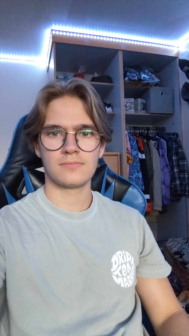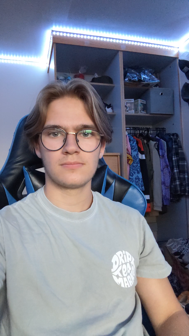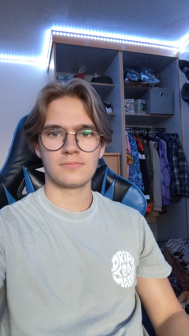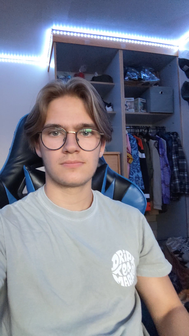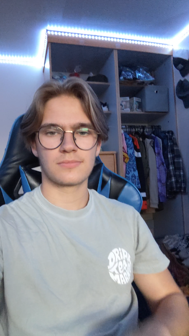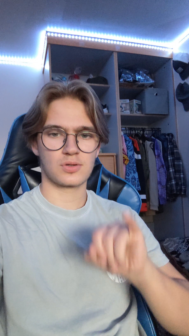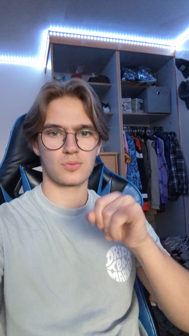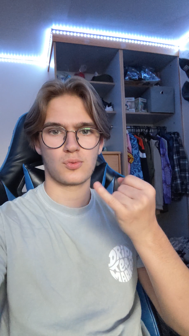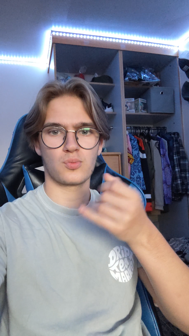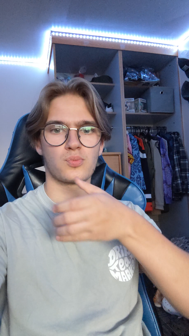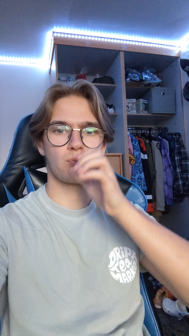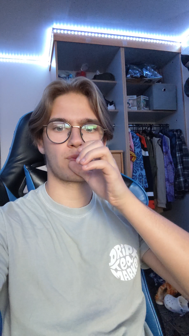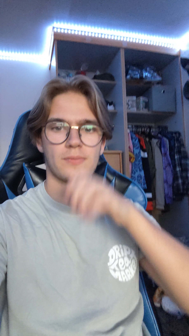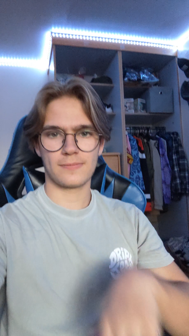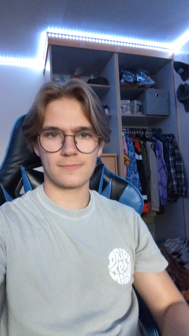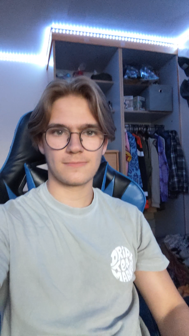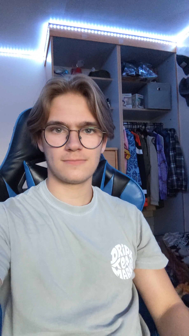juice